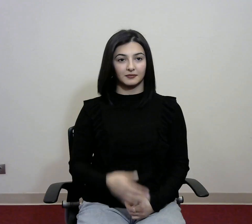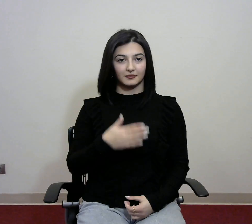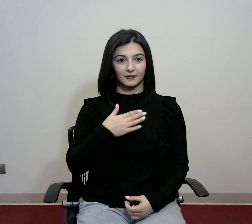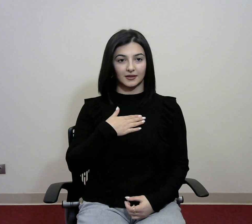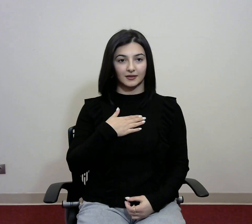mənə